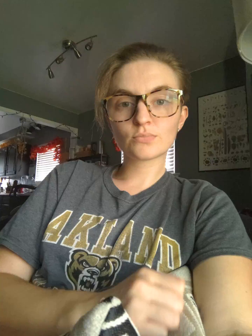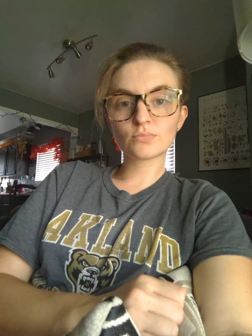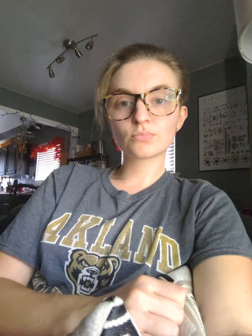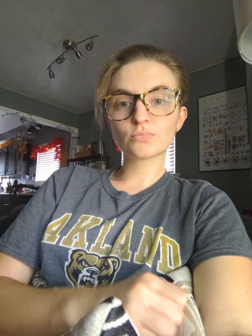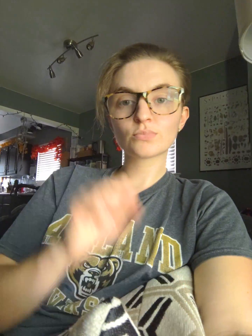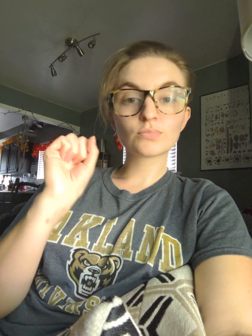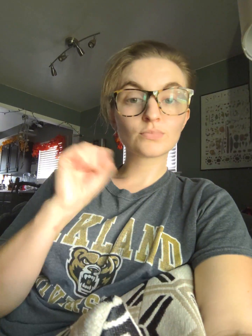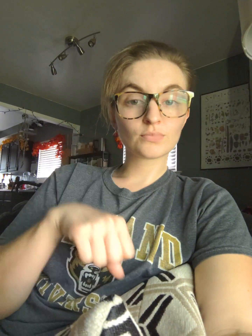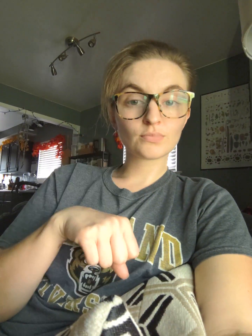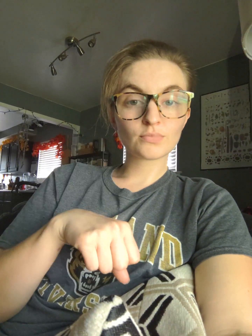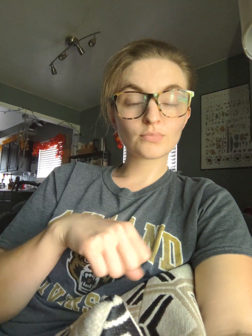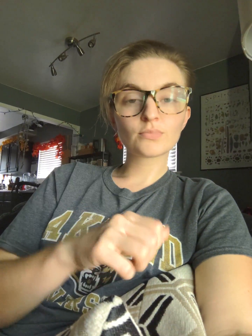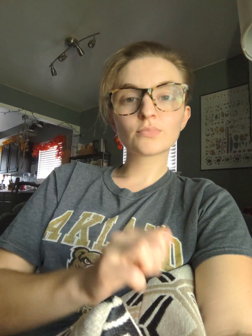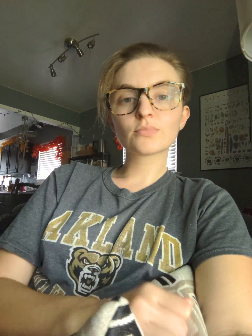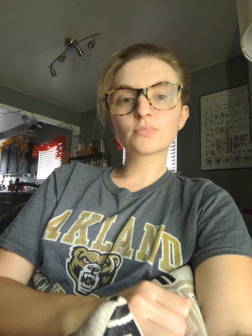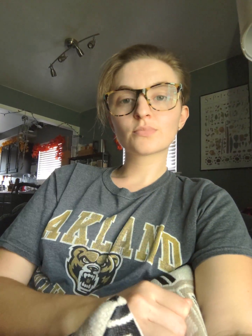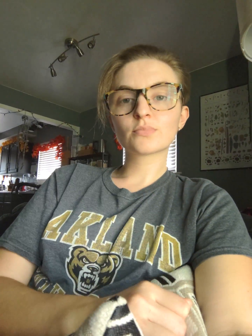could